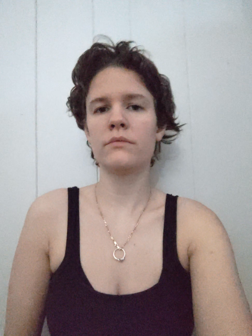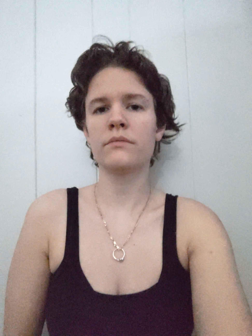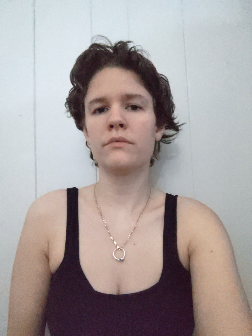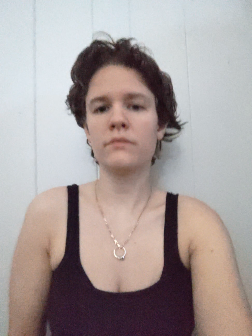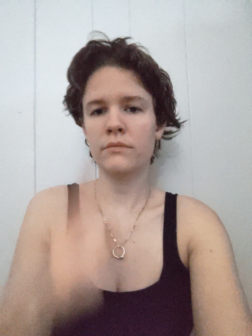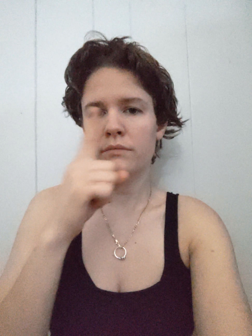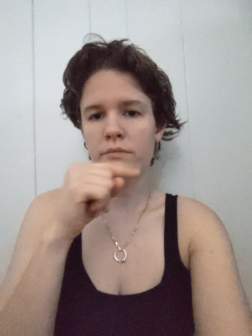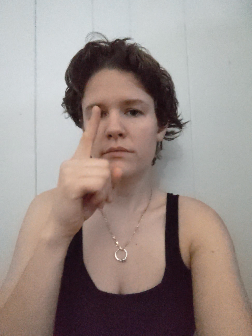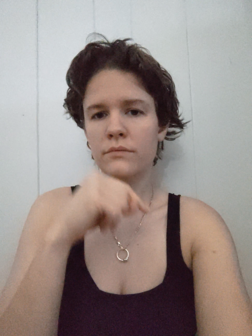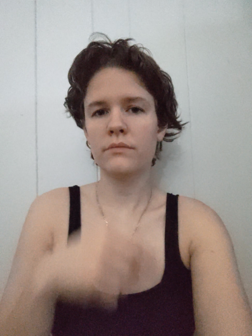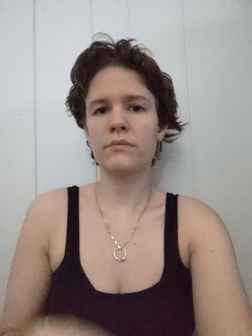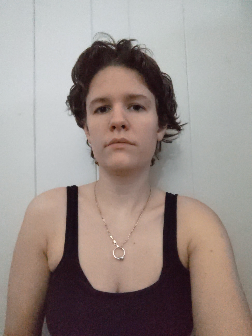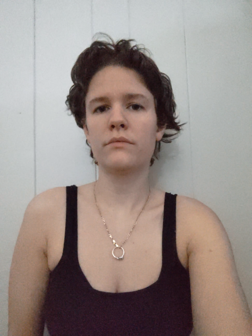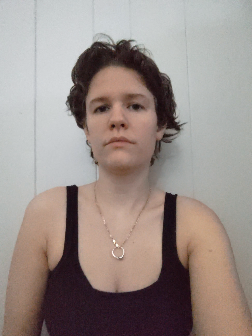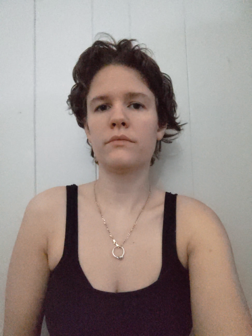mouse